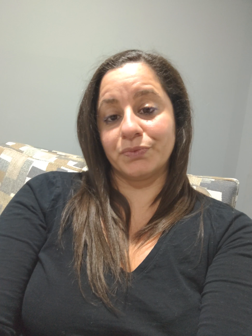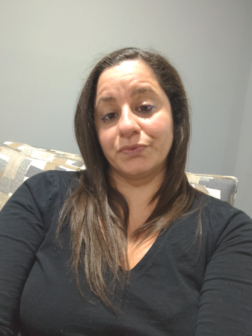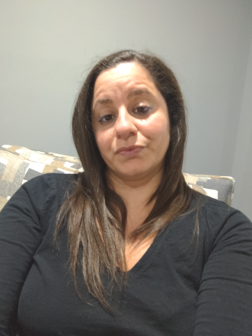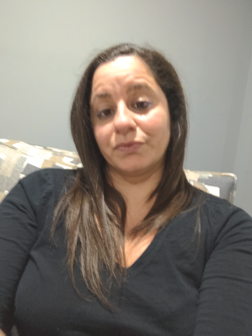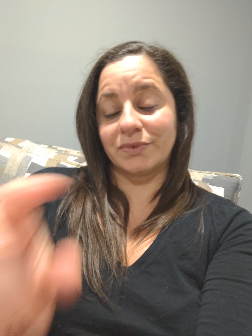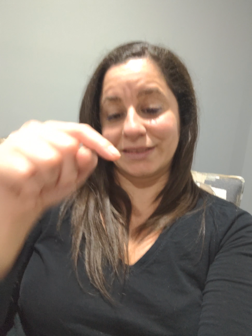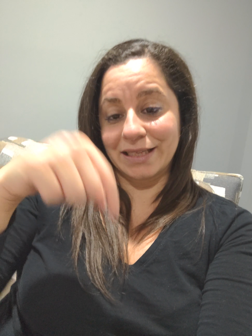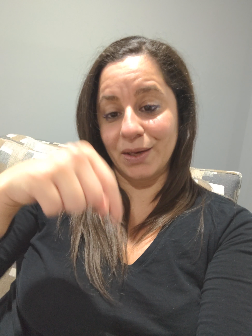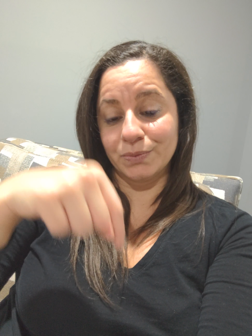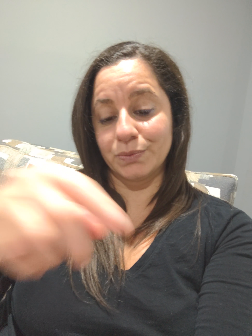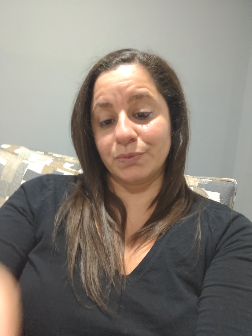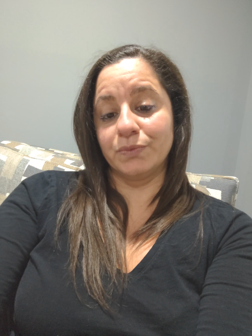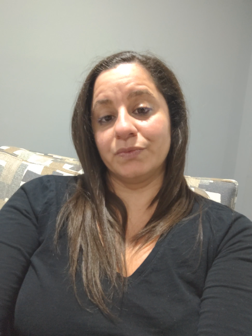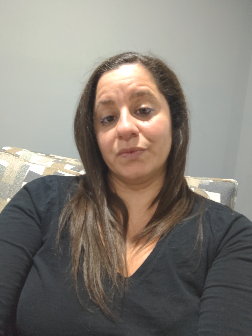down